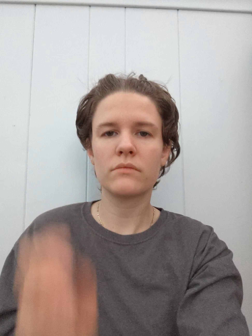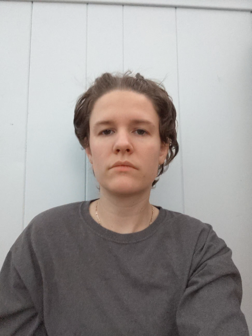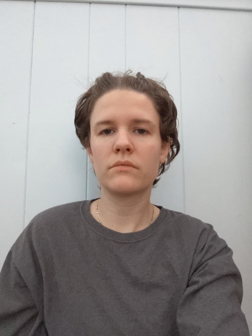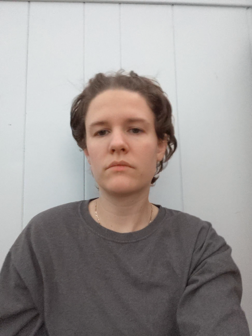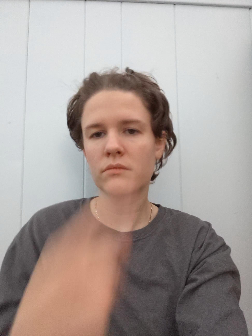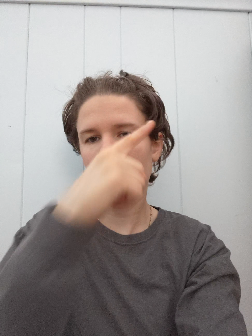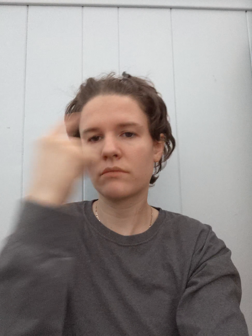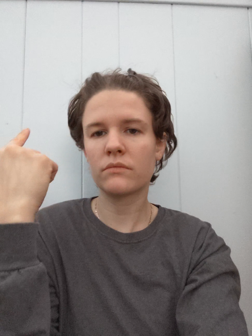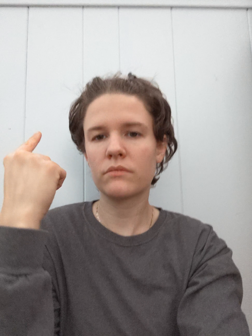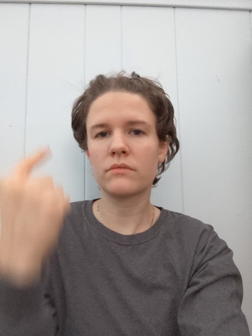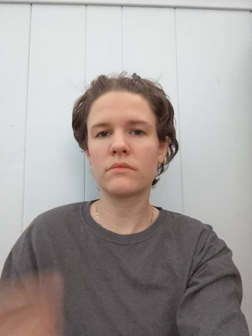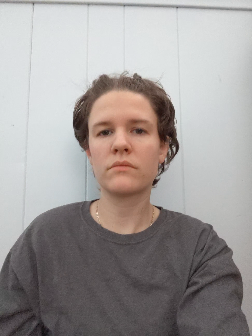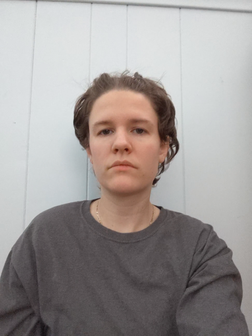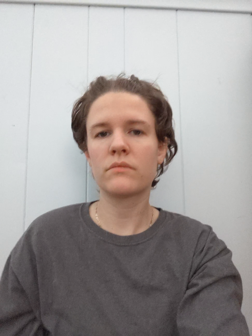black